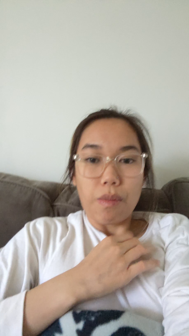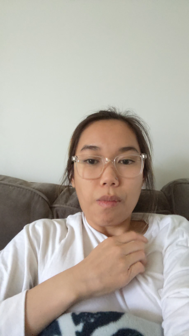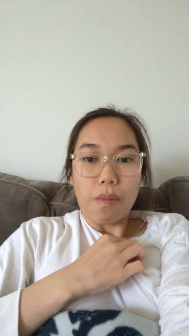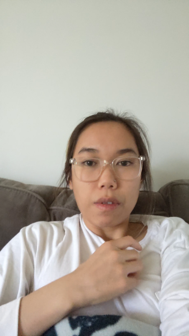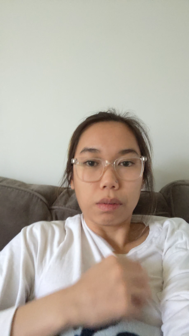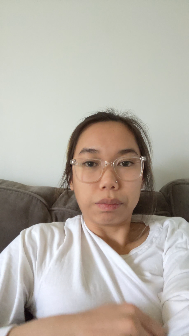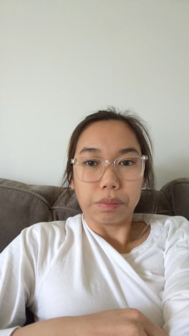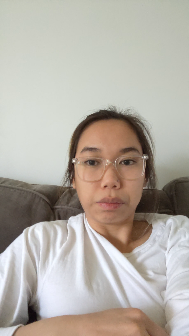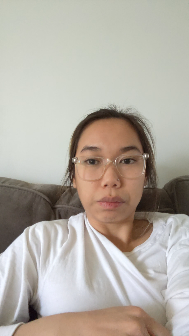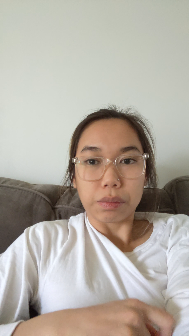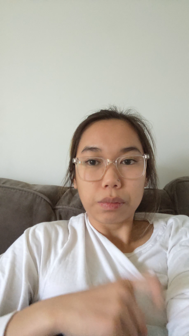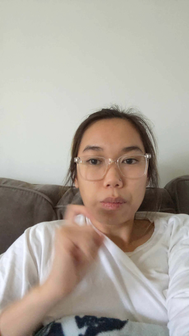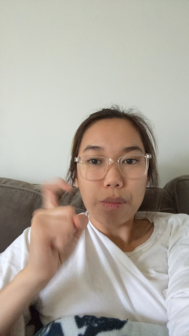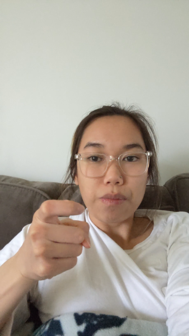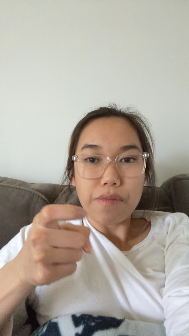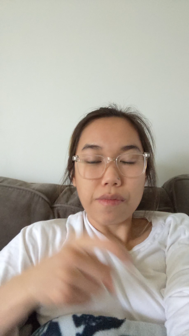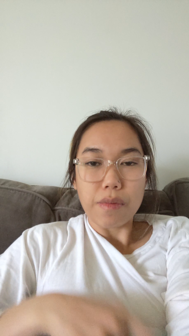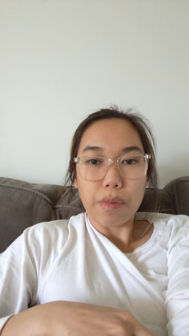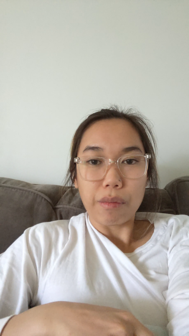present